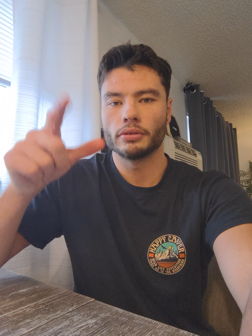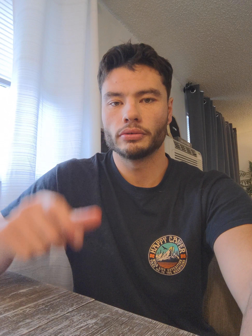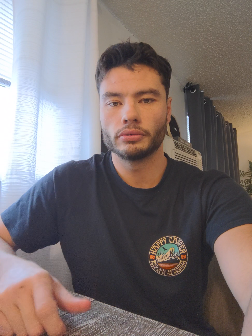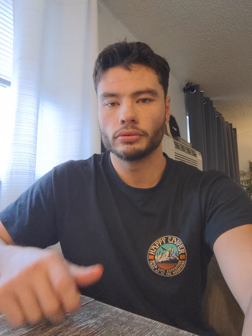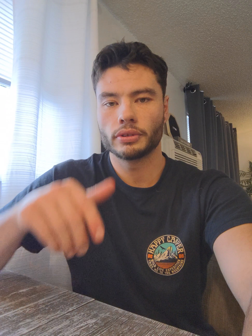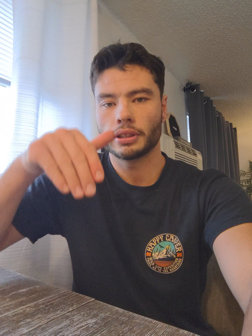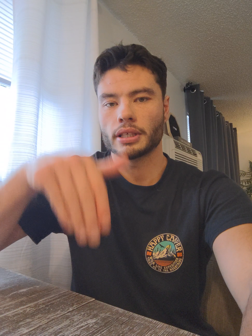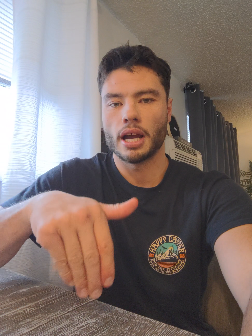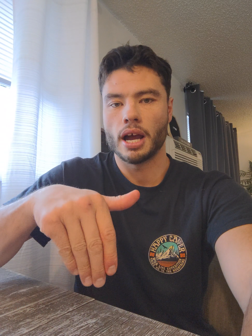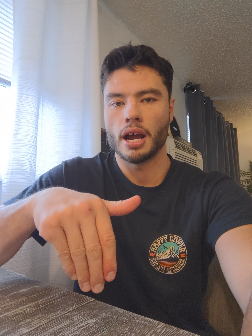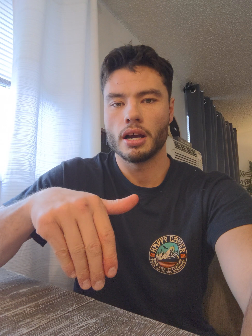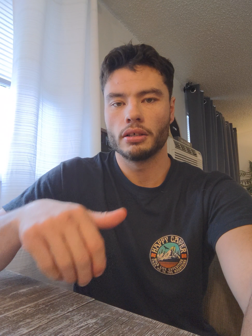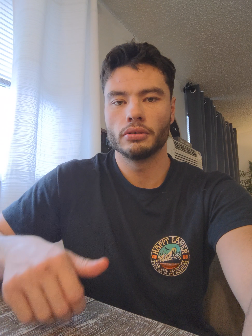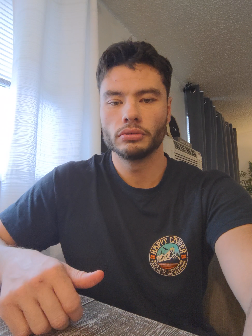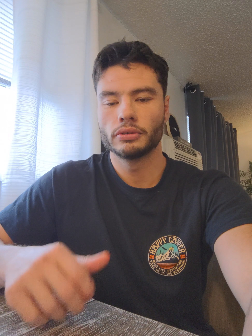night